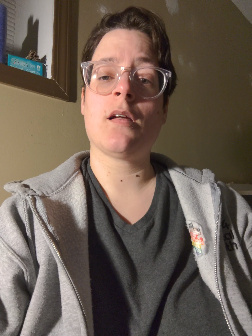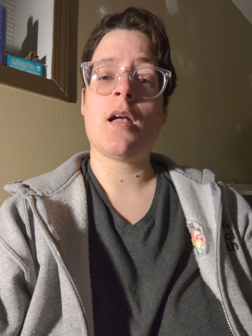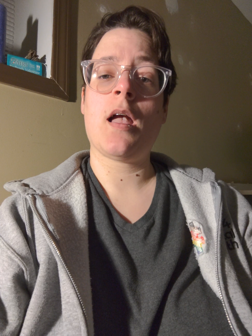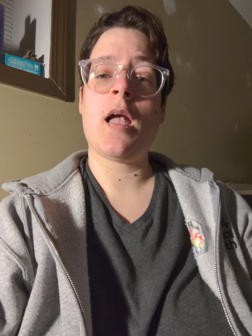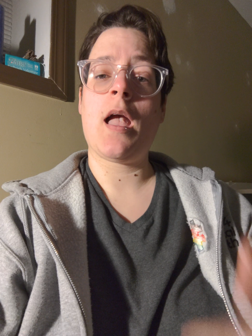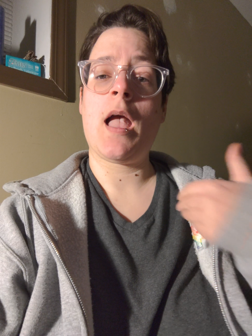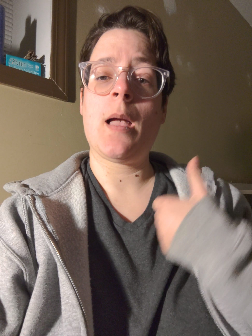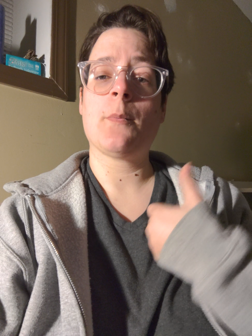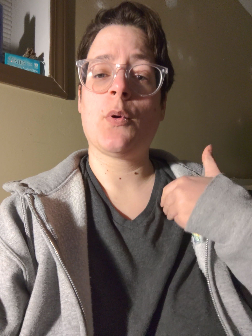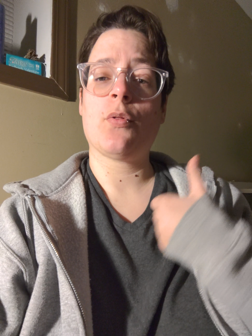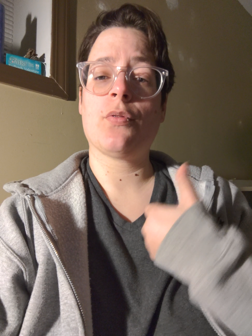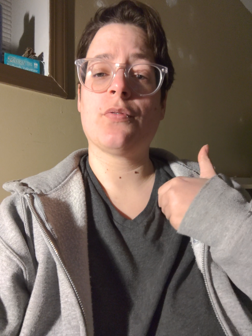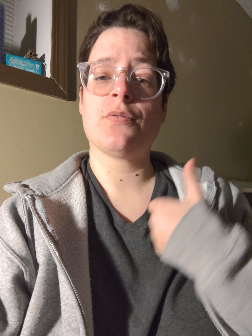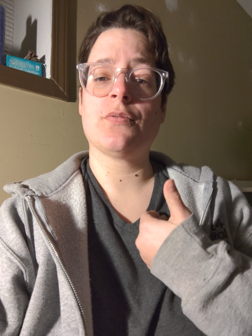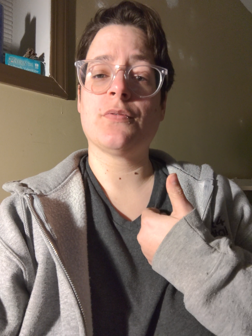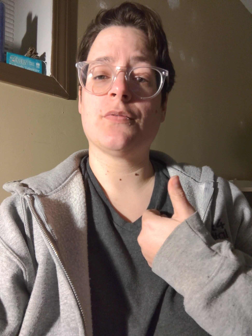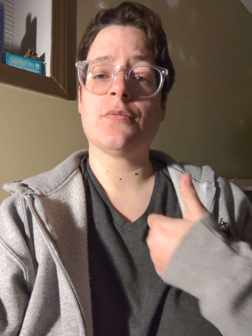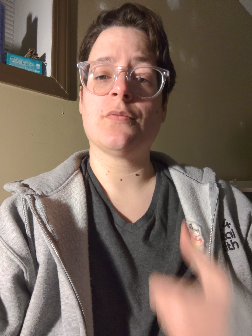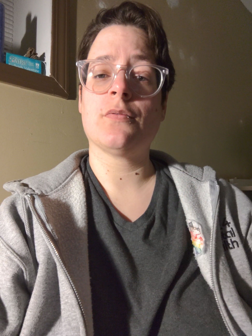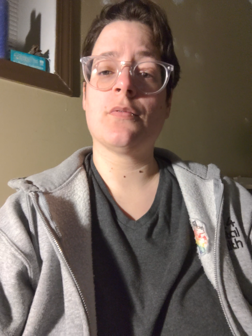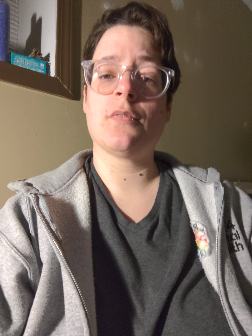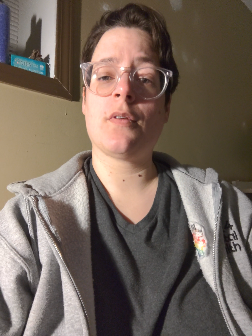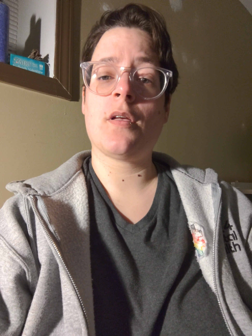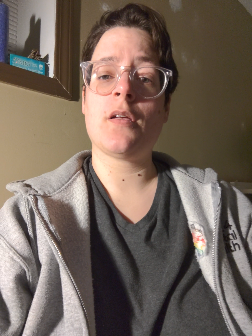animal